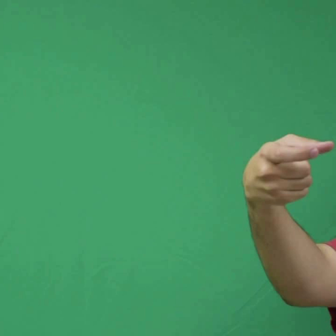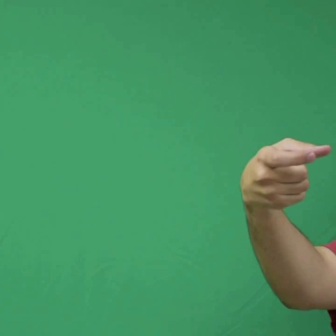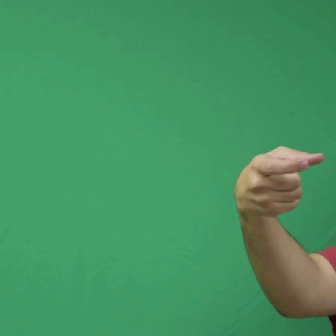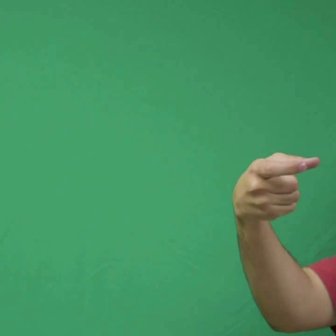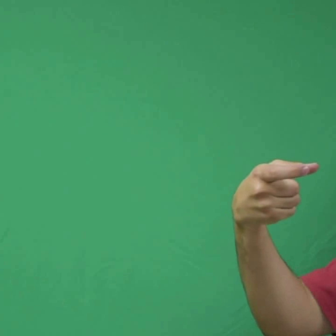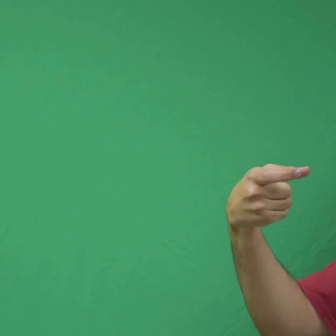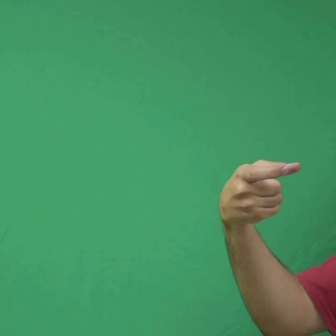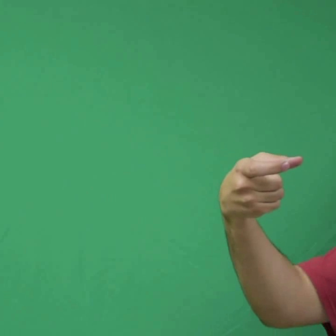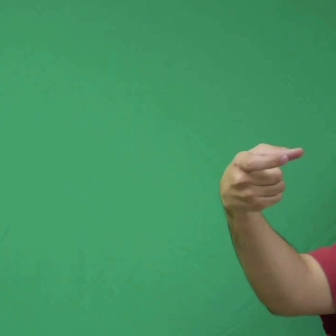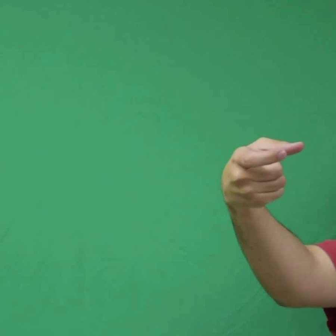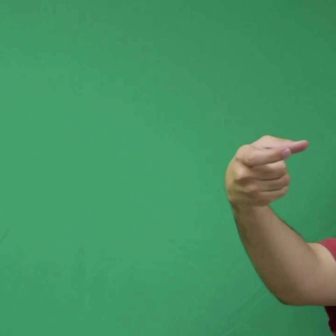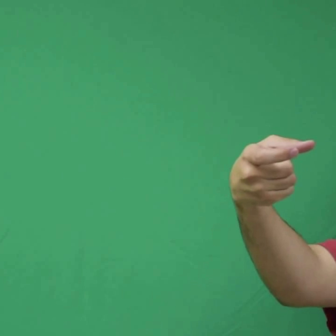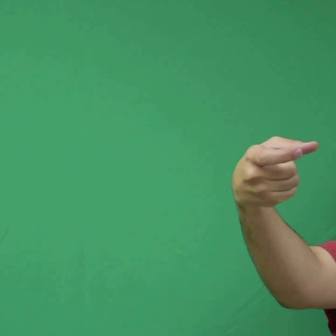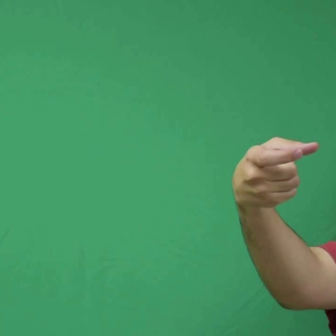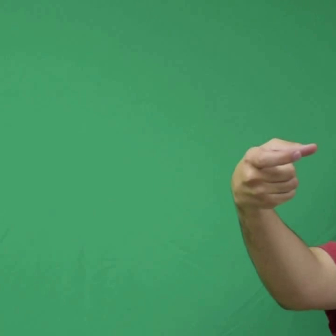X